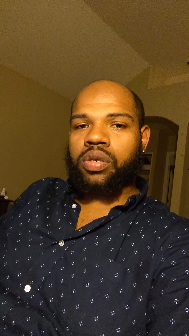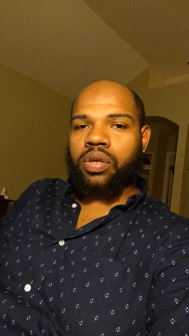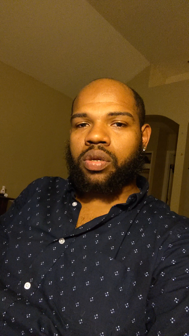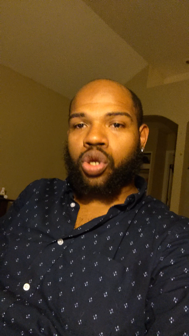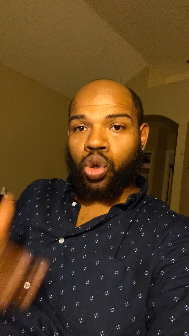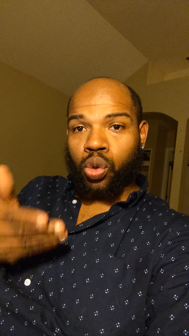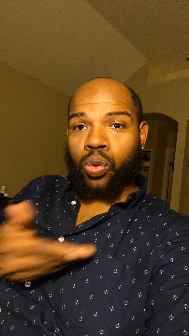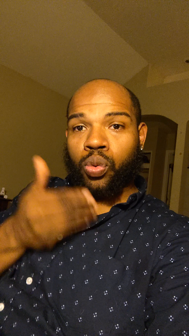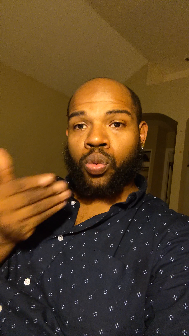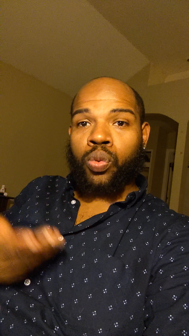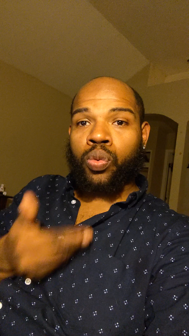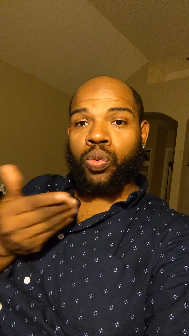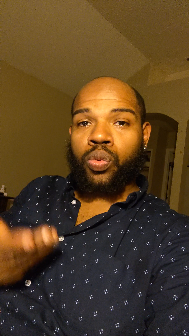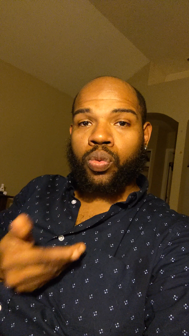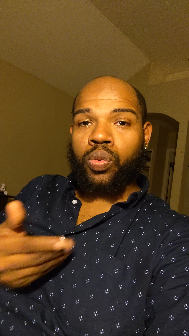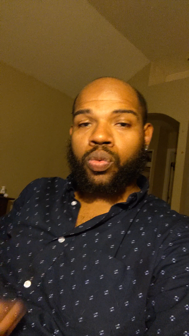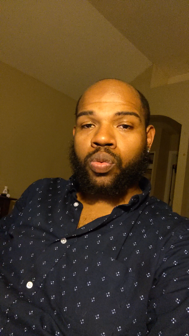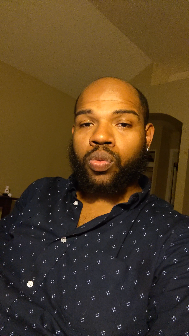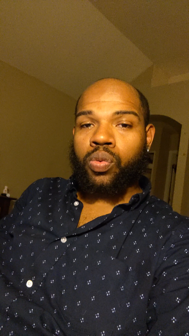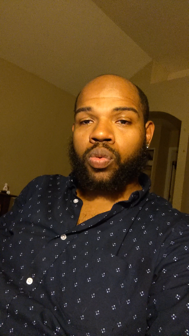new